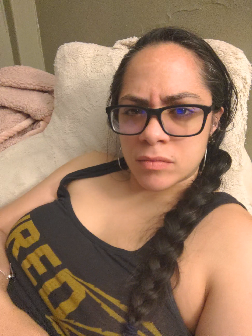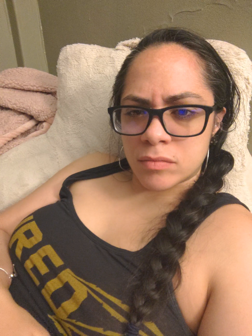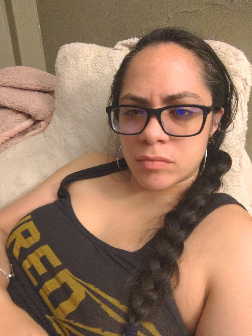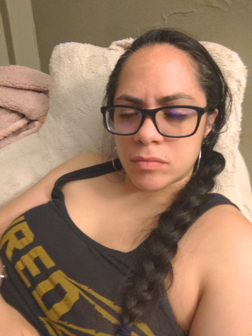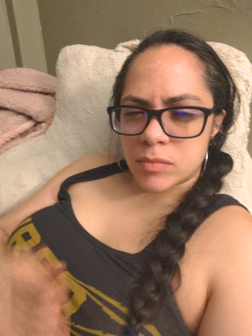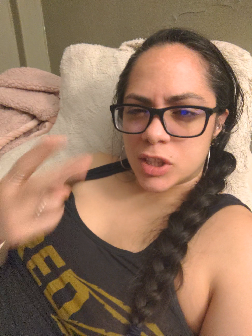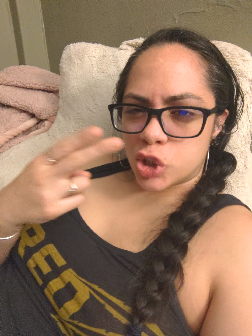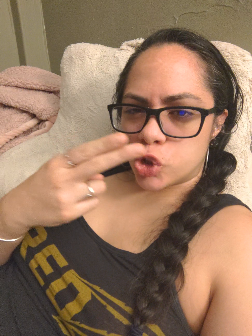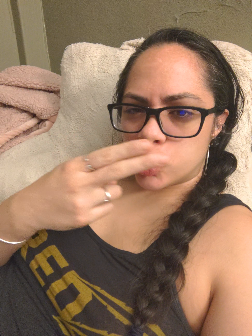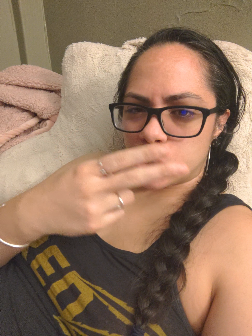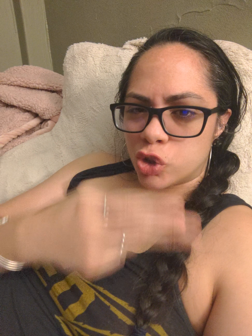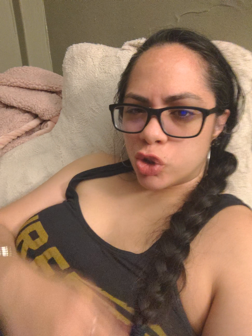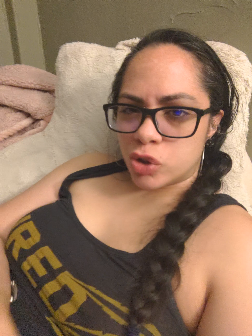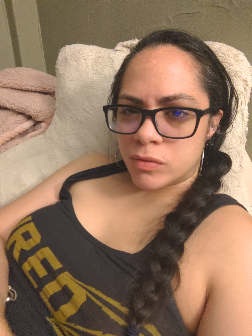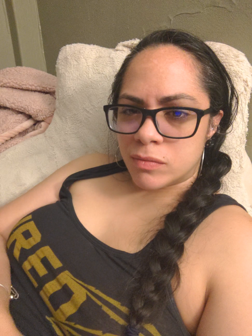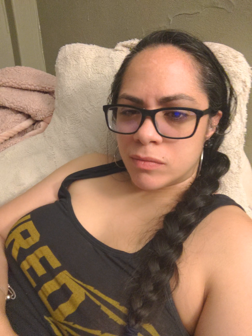scissors